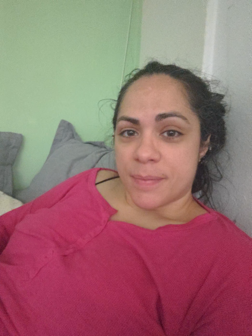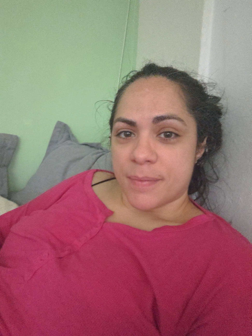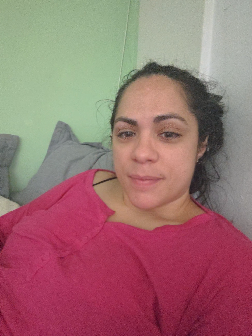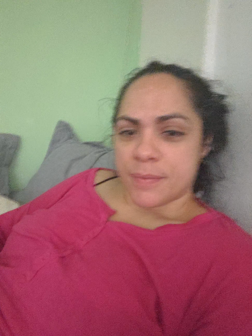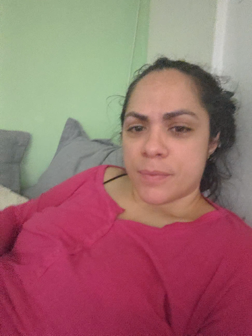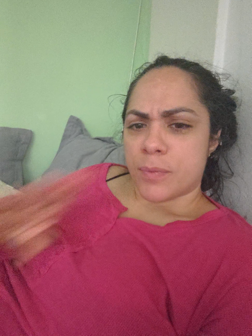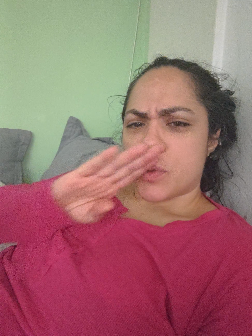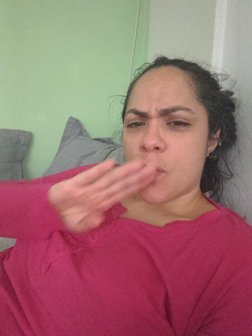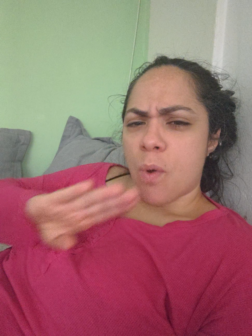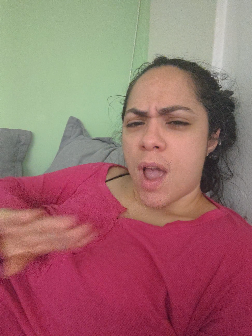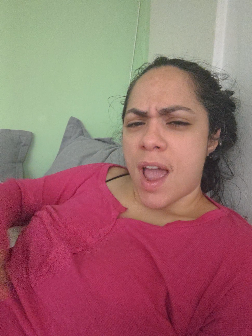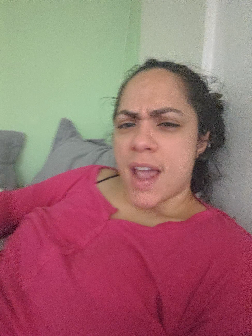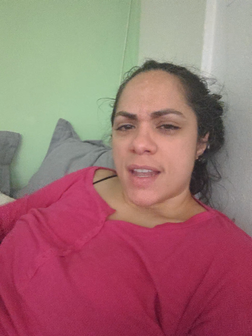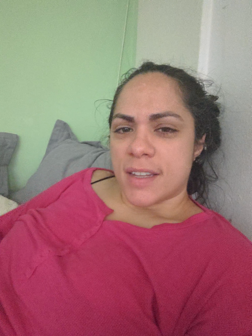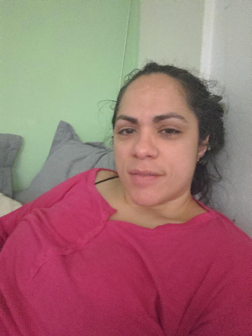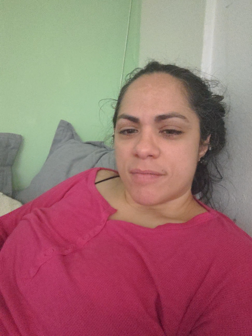quiet